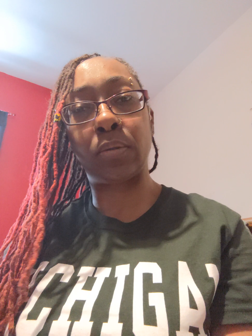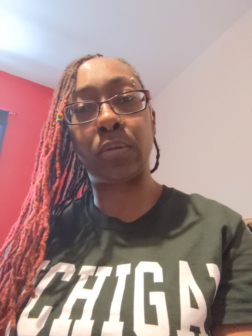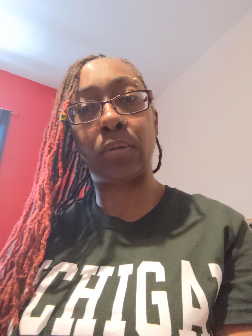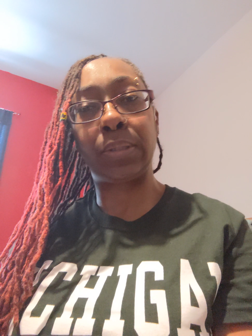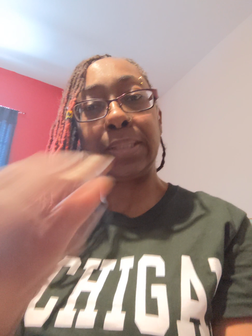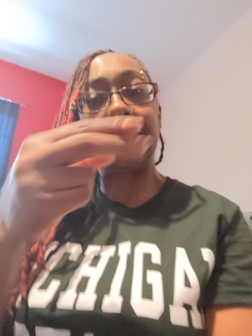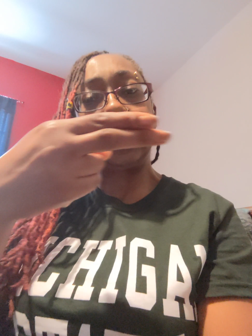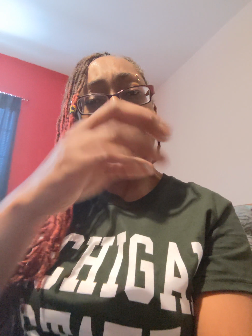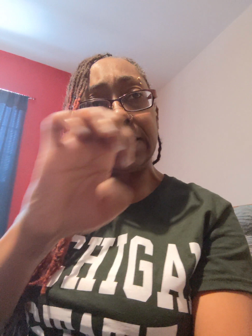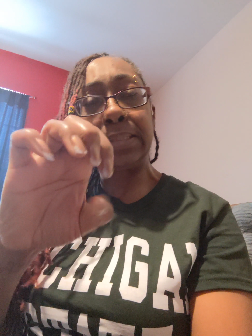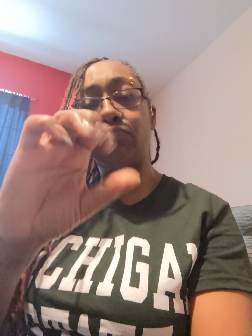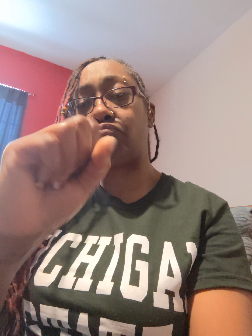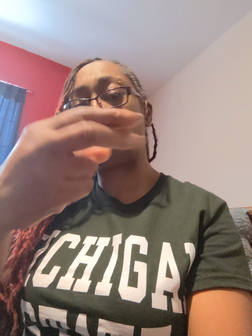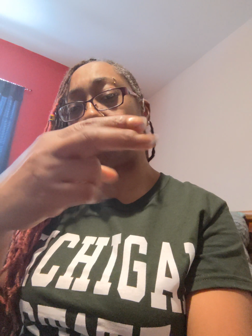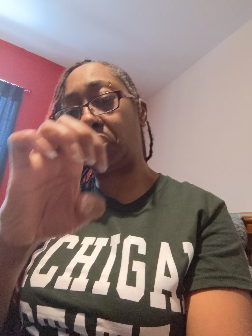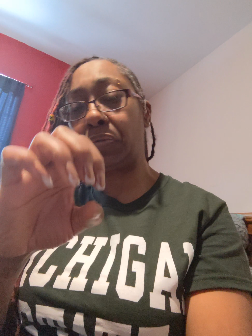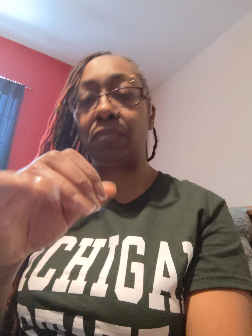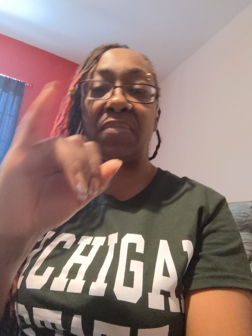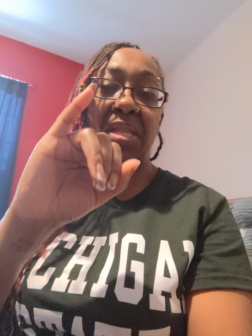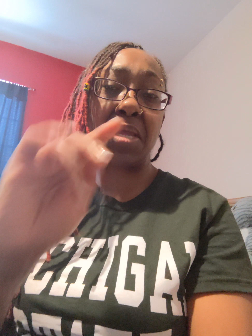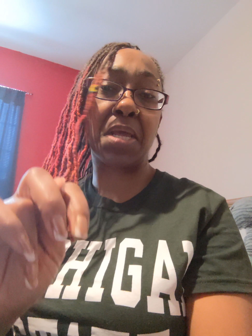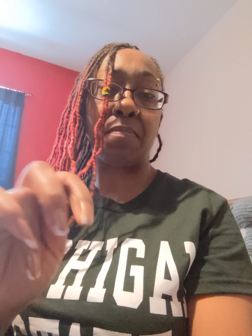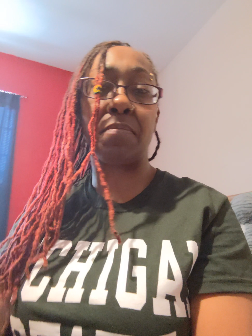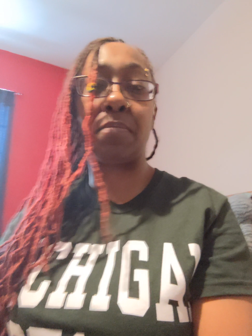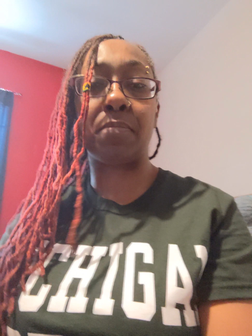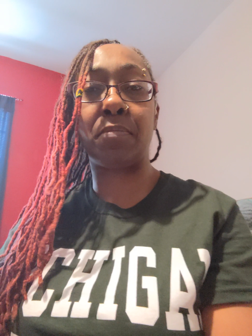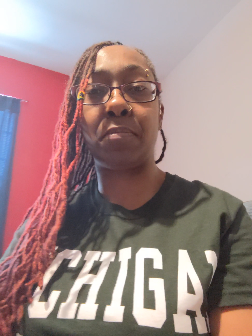he/she/it